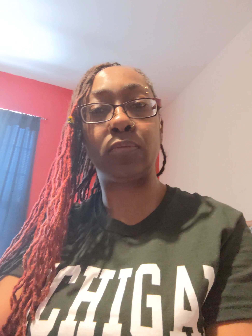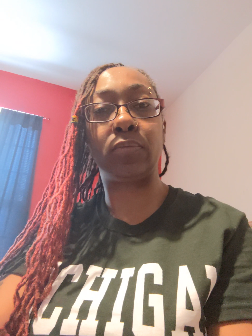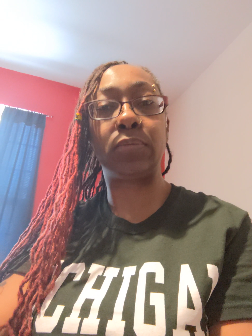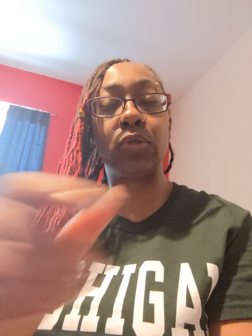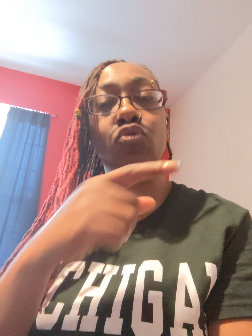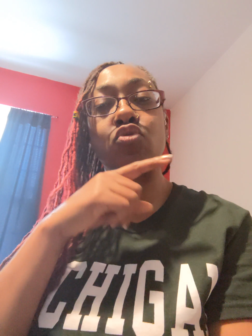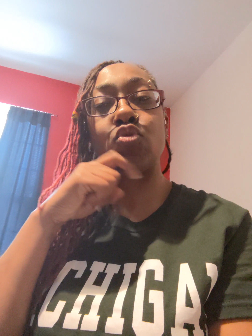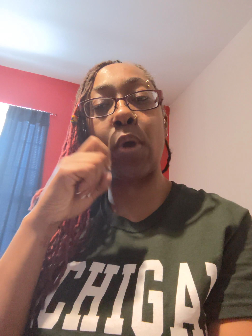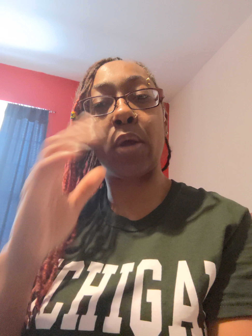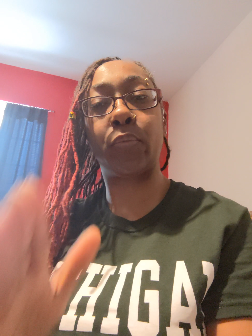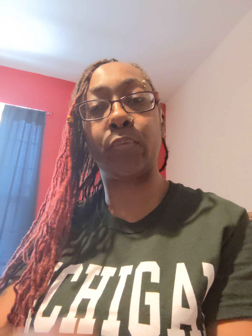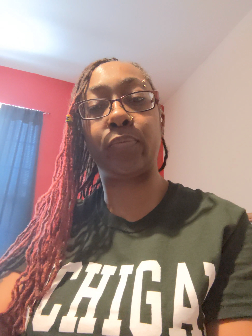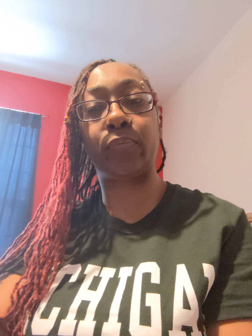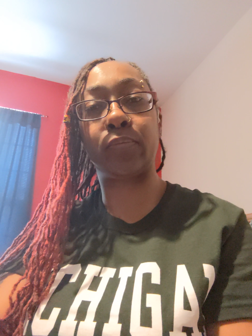dryer